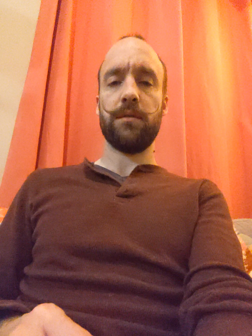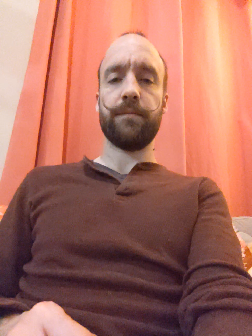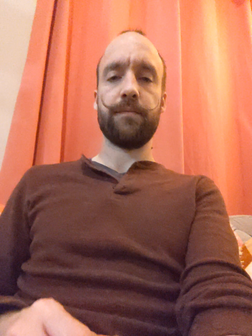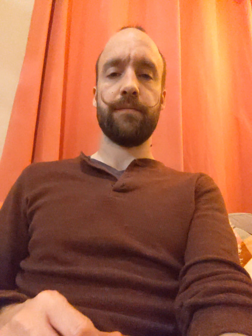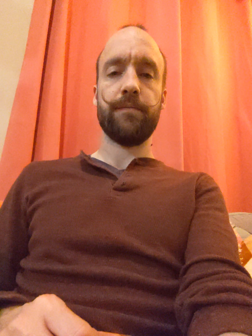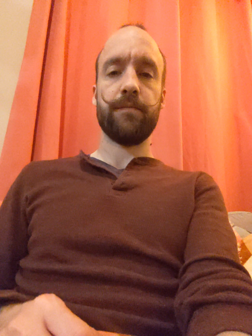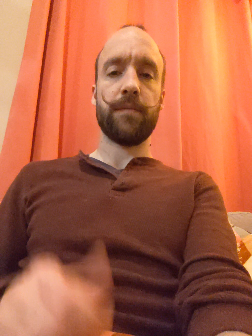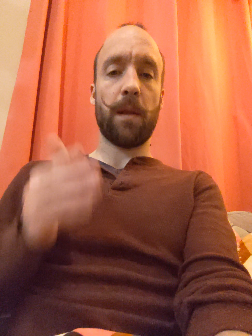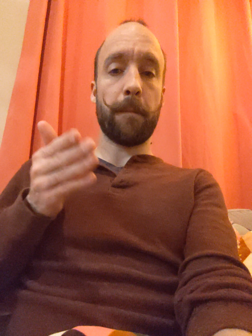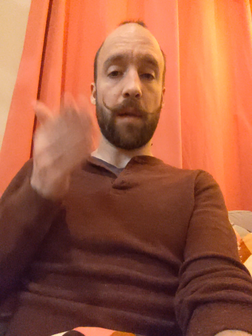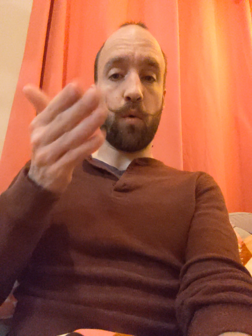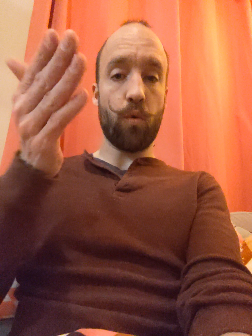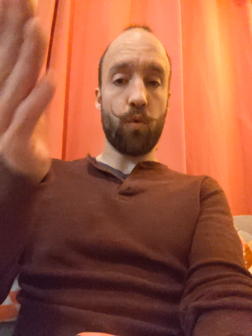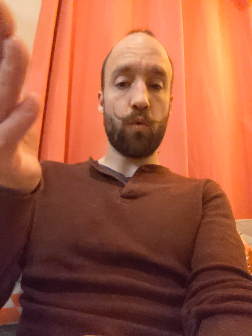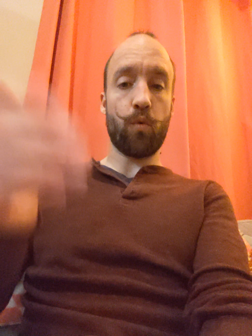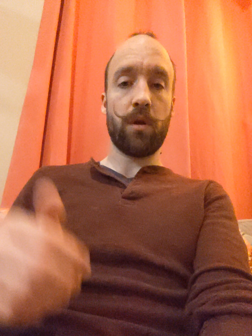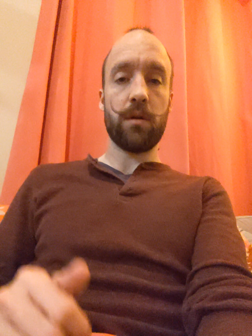boat